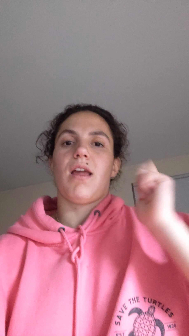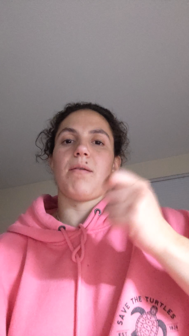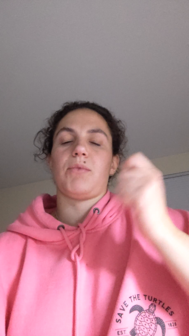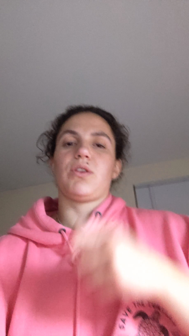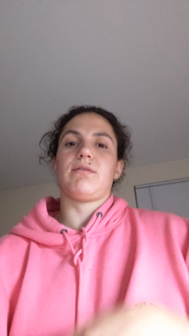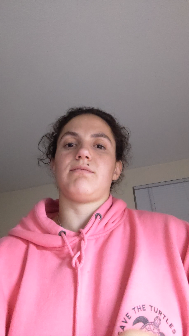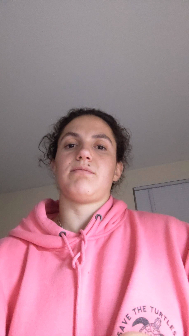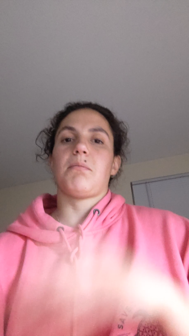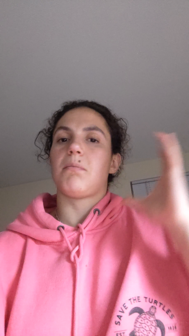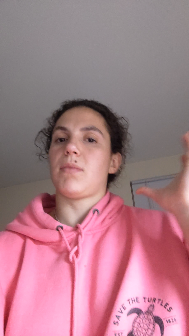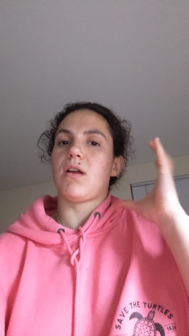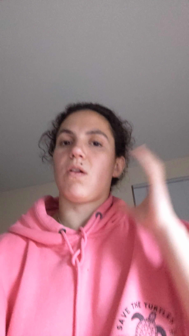pillow